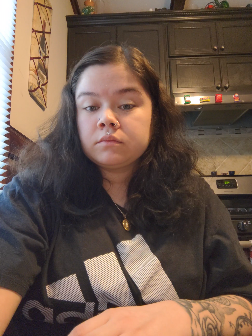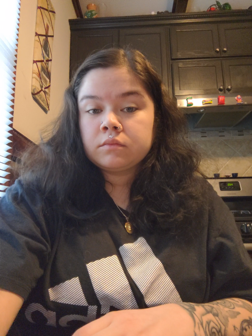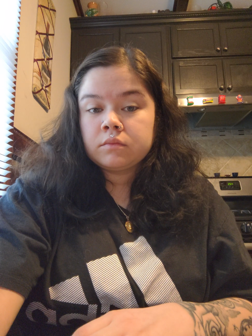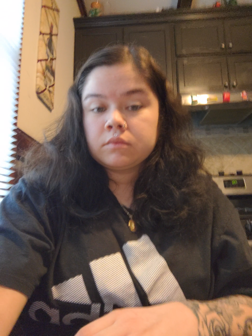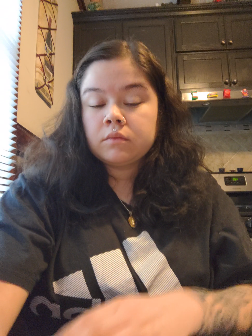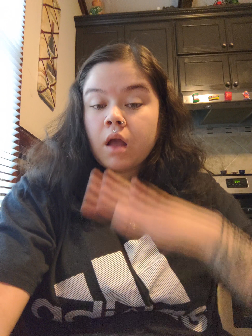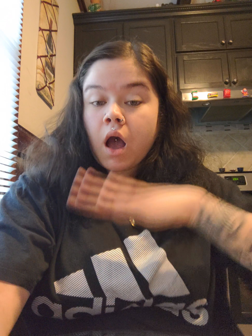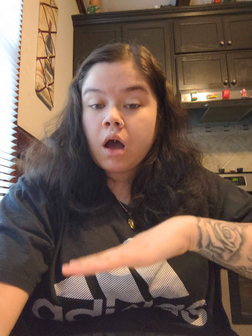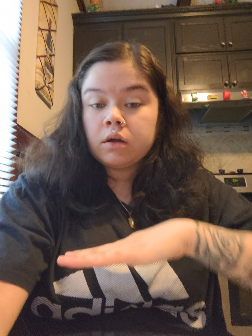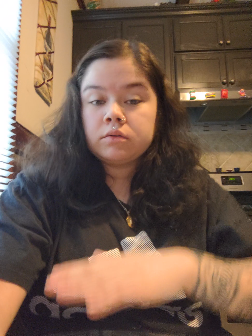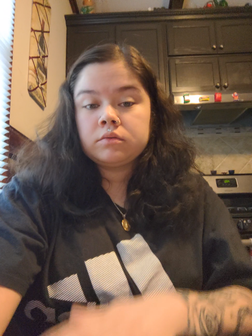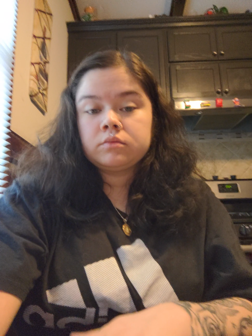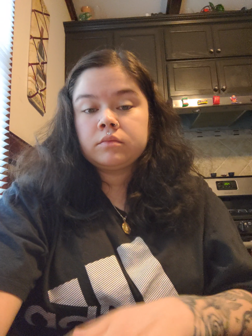on